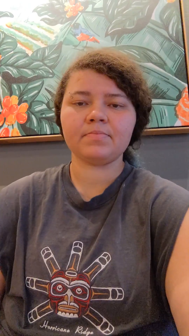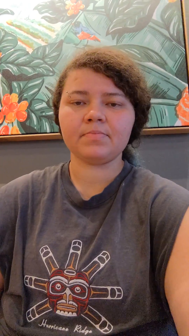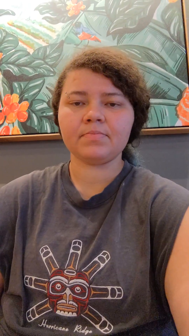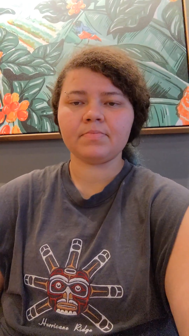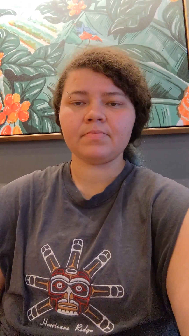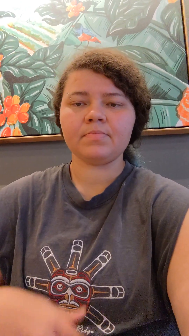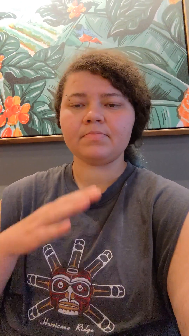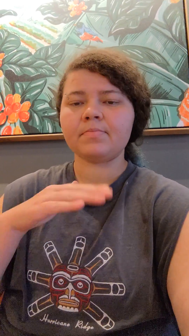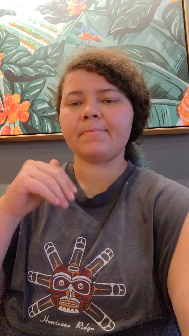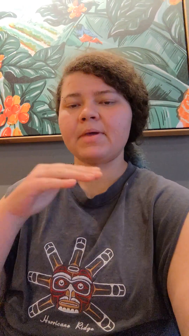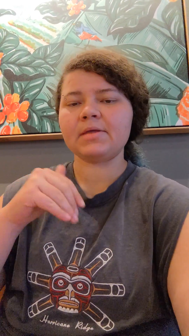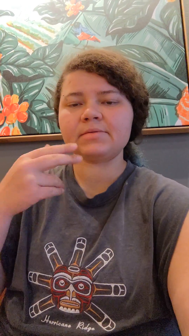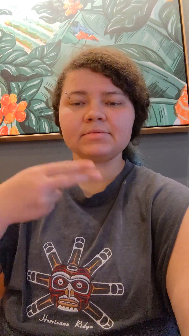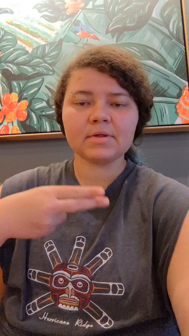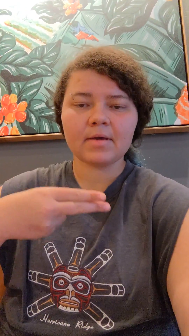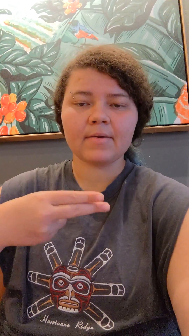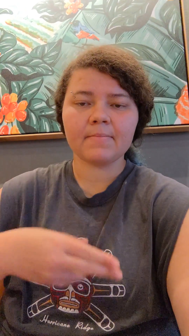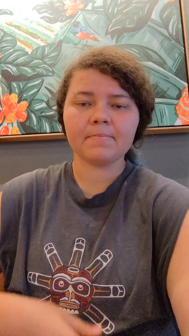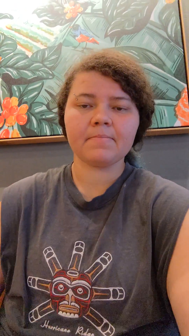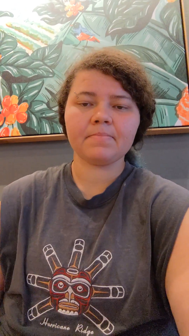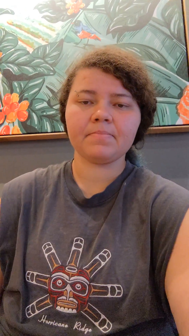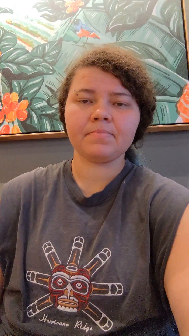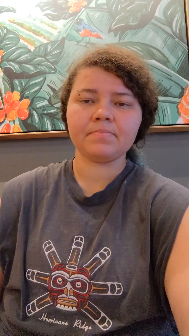pet's name